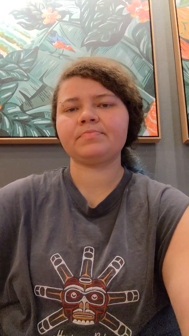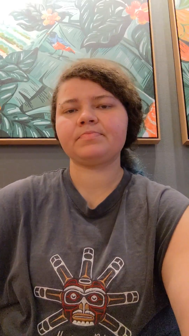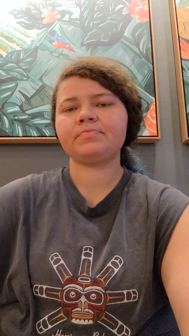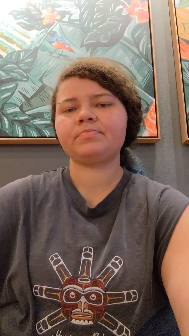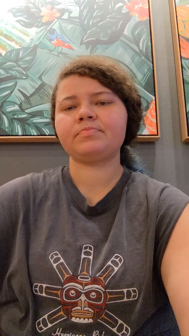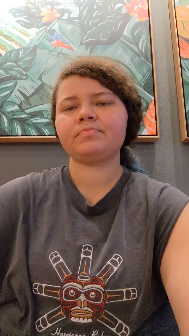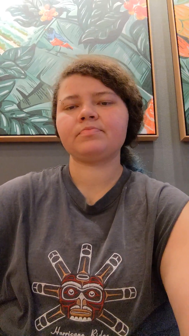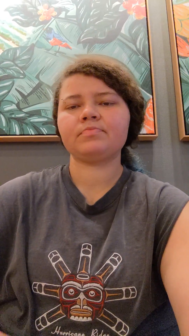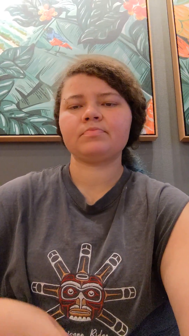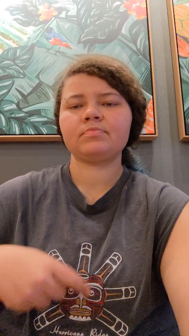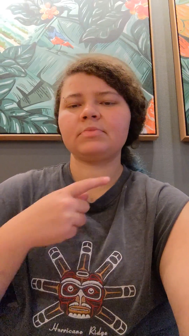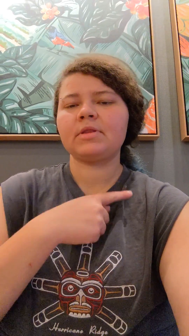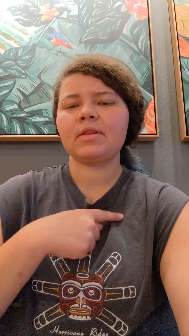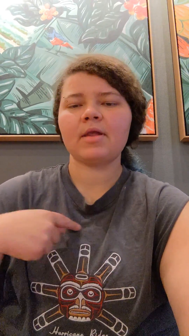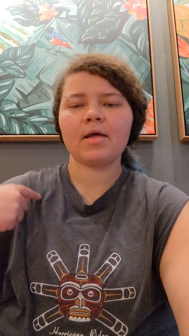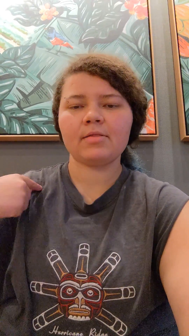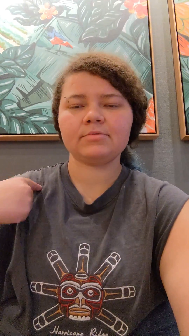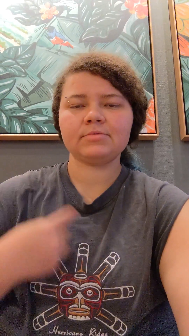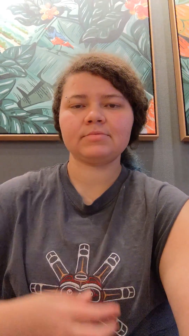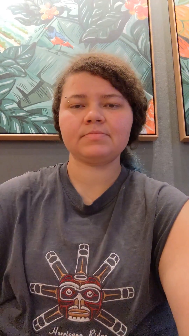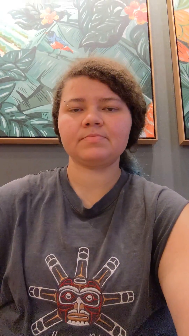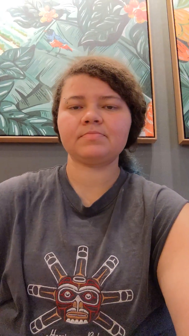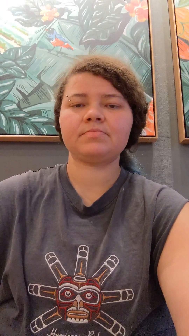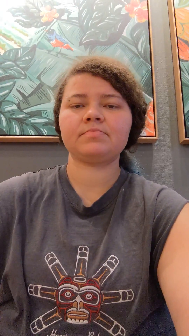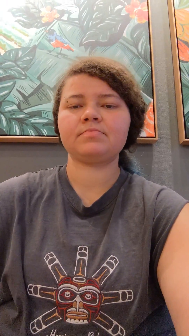necklace